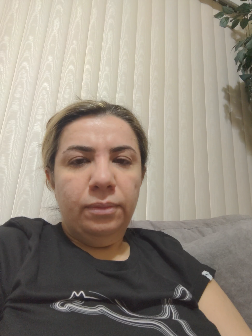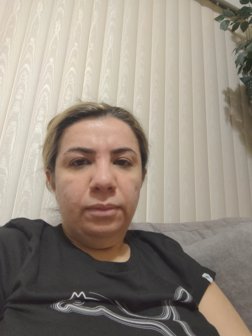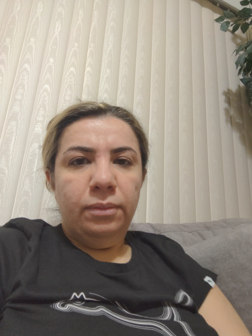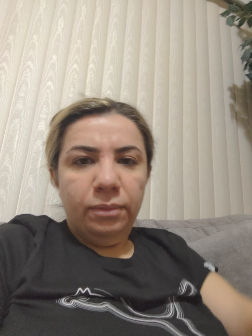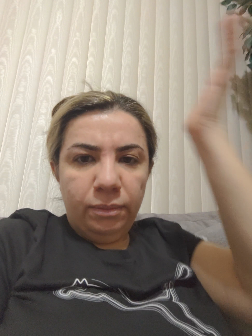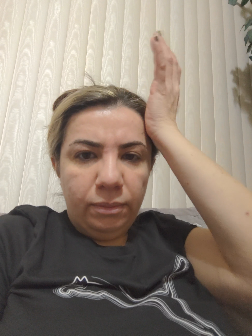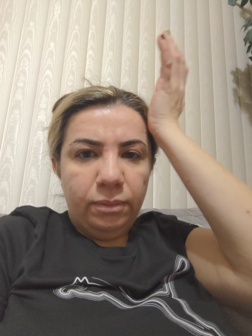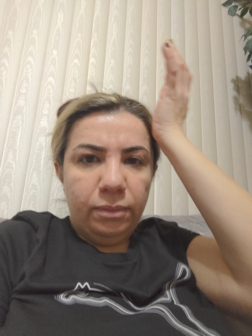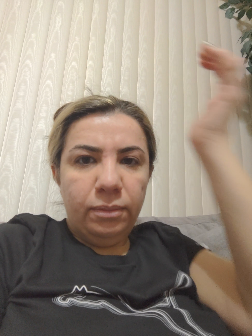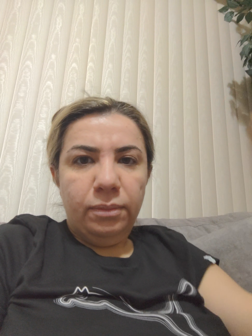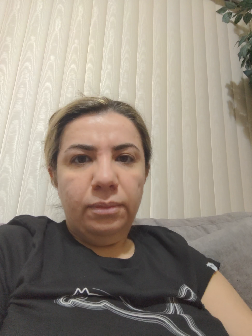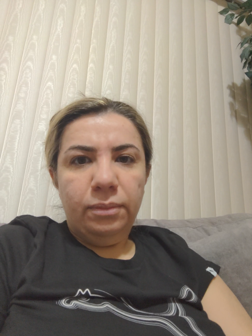garbage